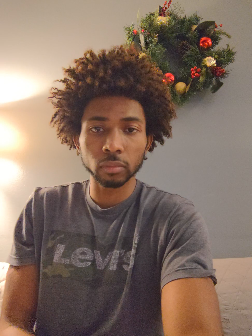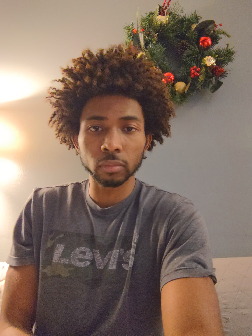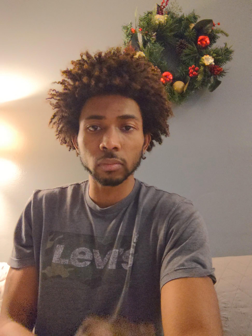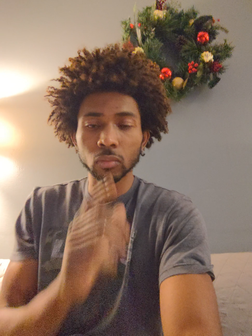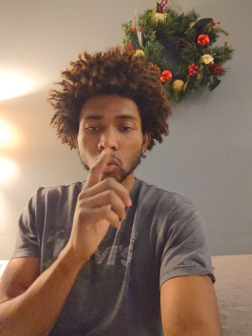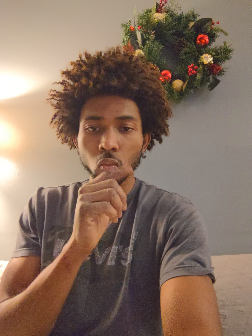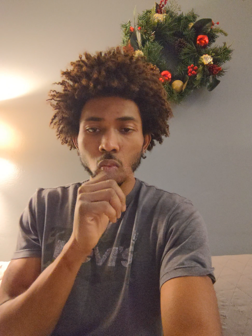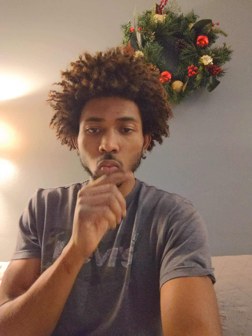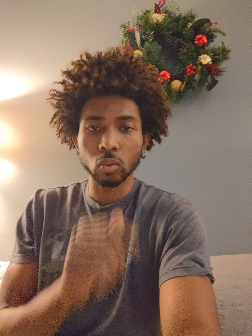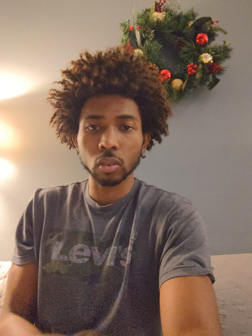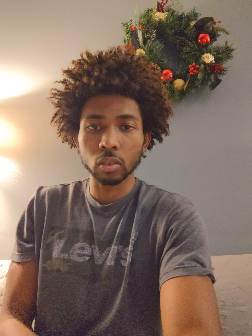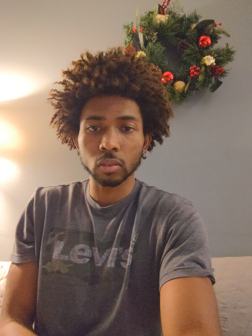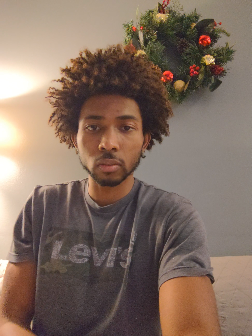who